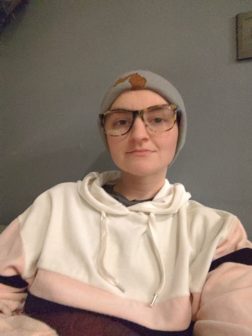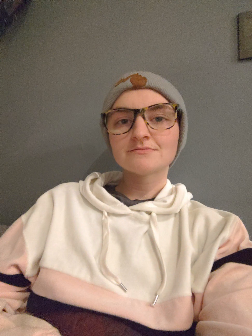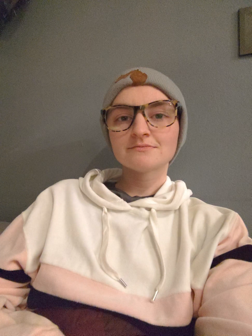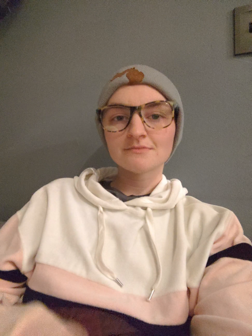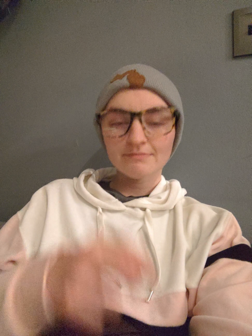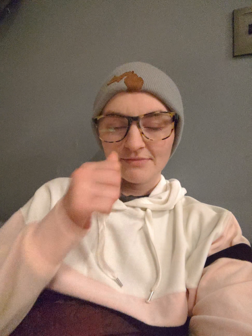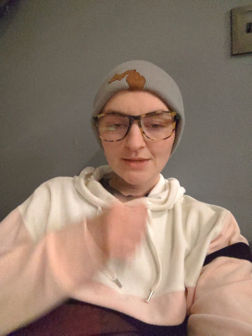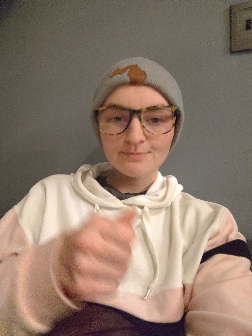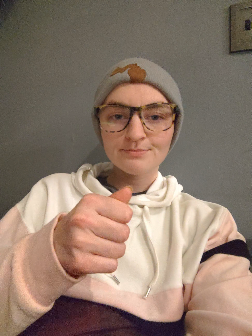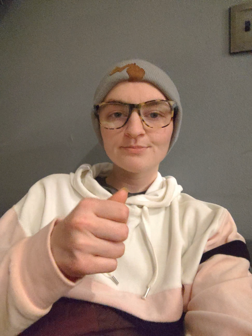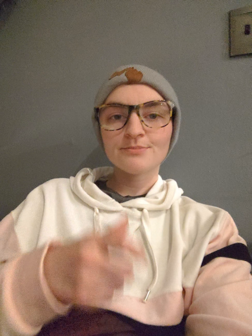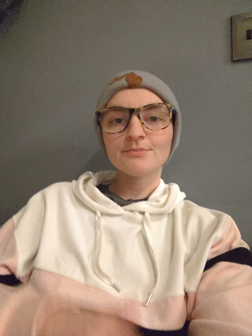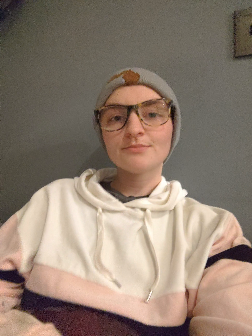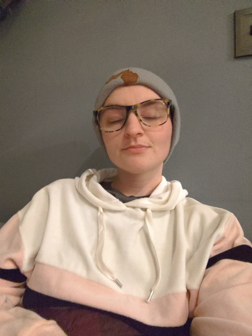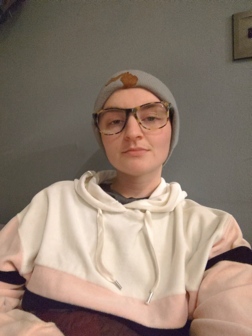hide